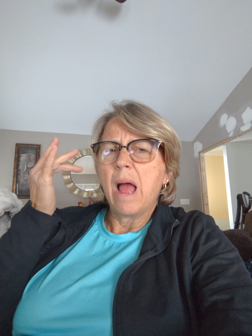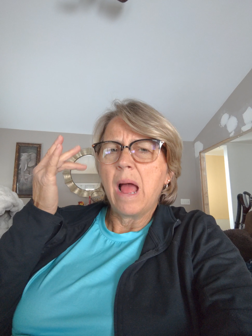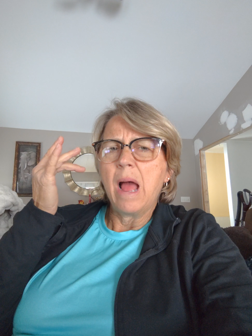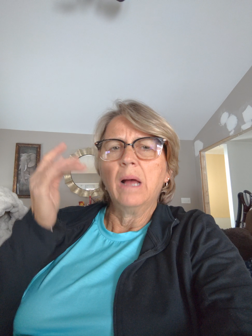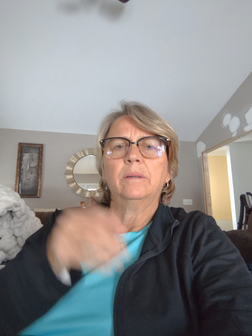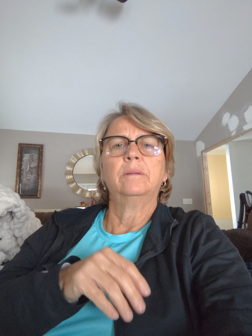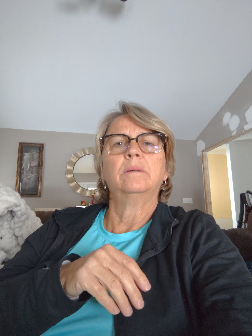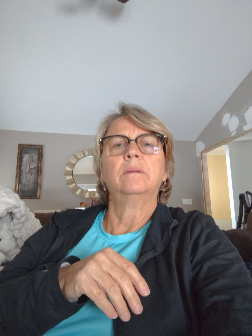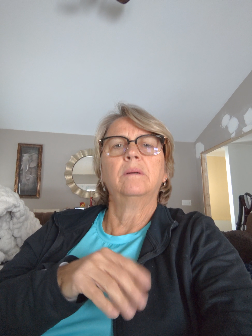why